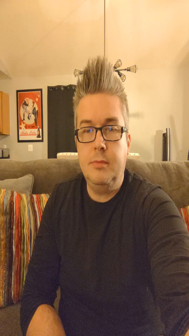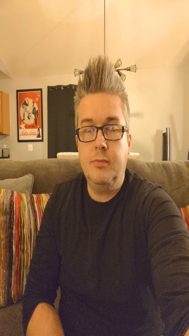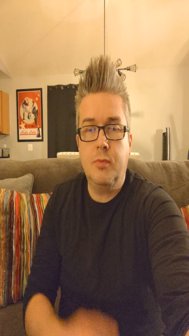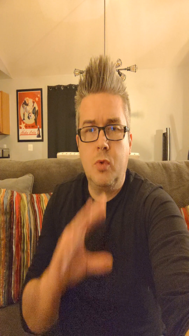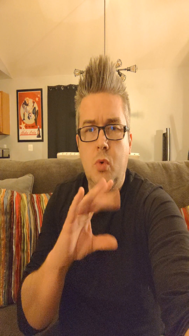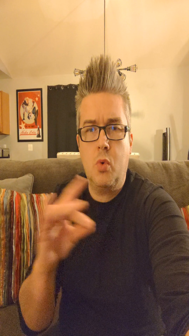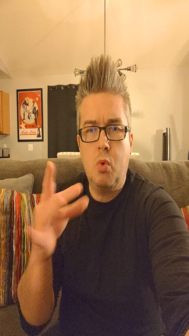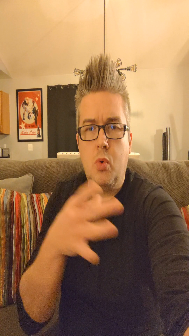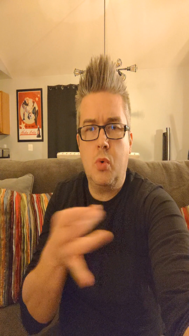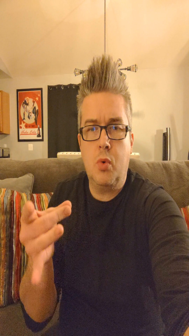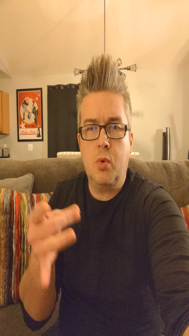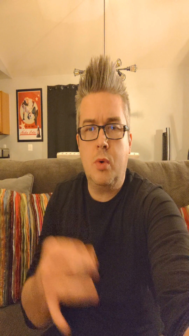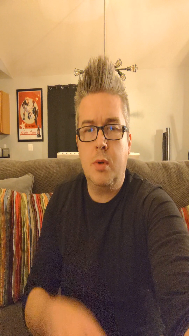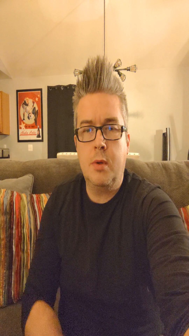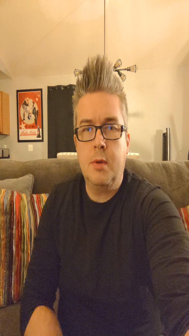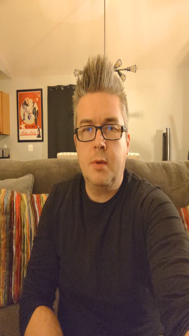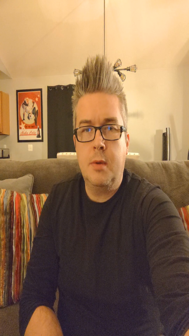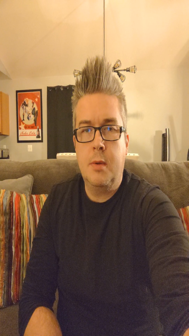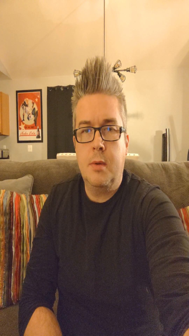story